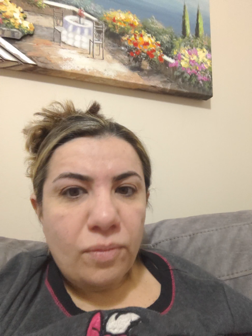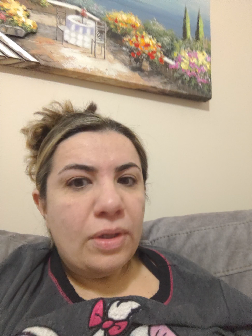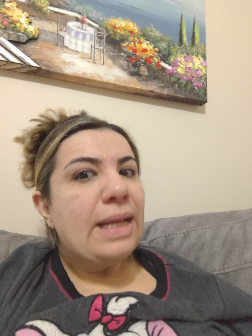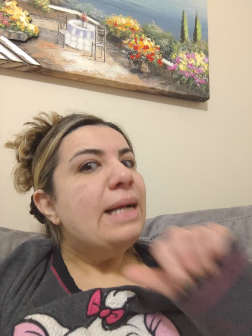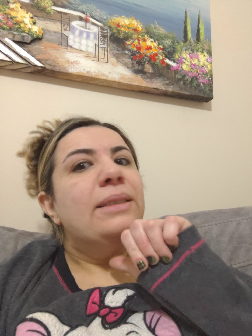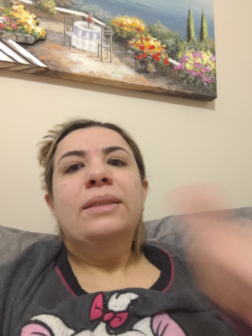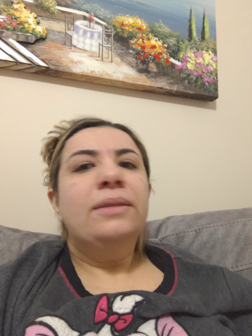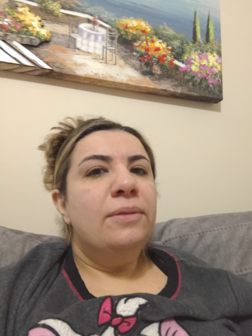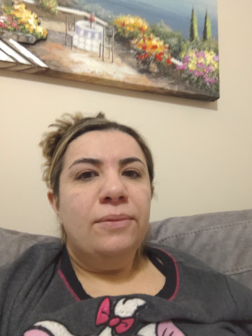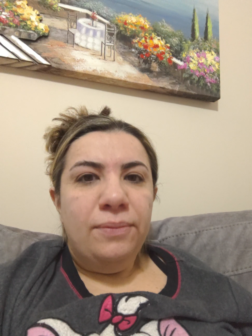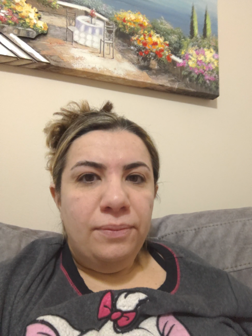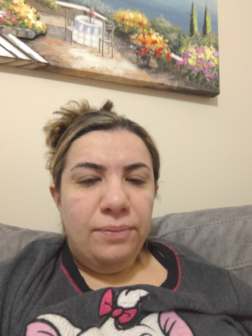not